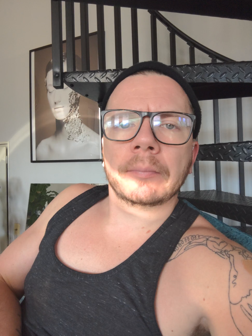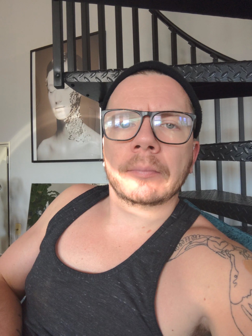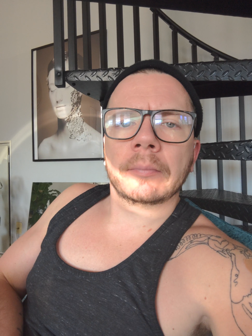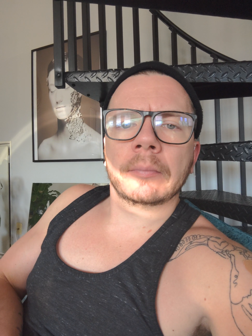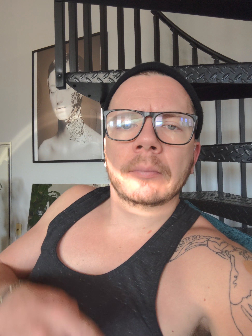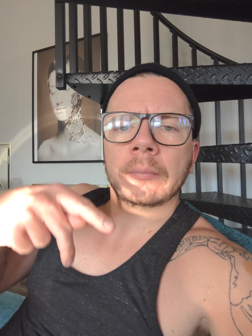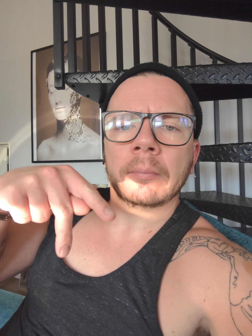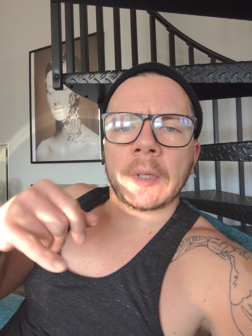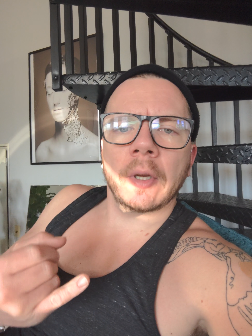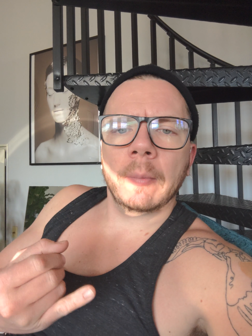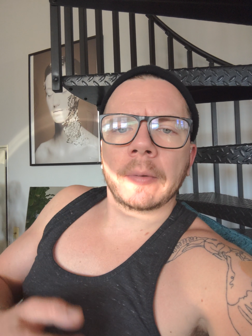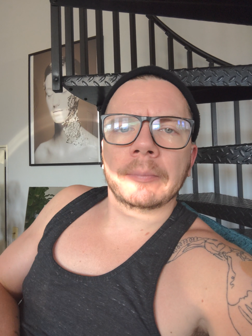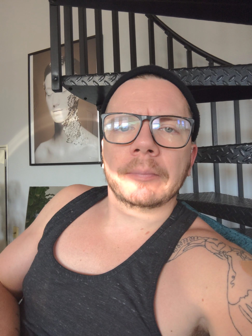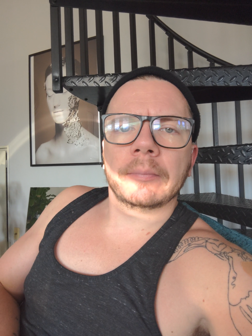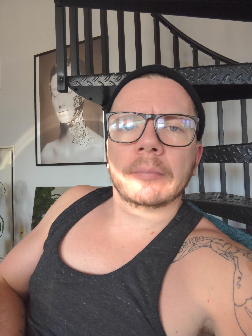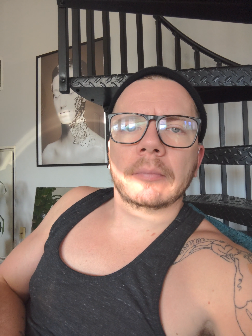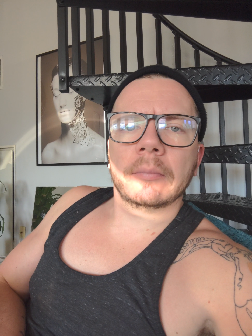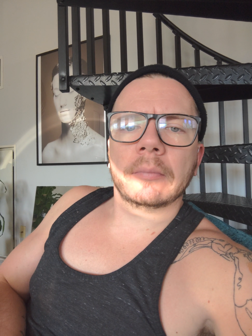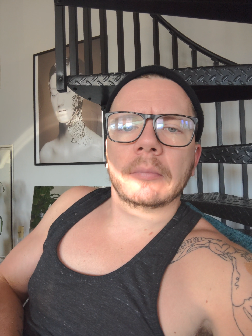pajamas